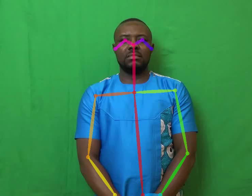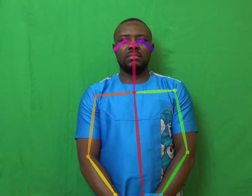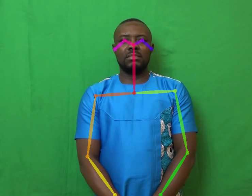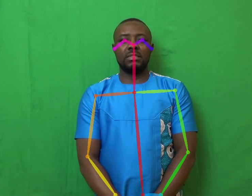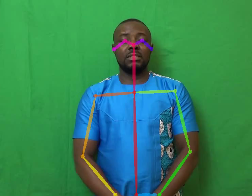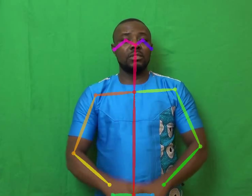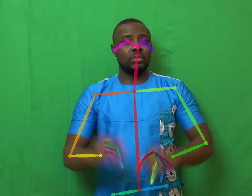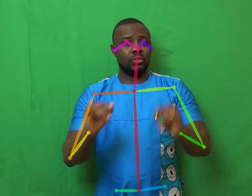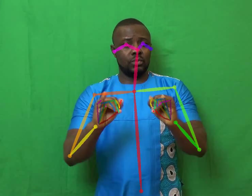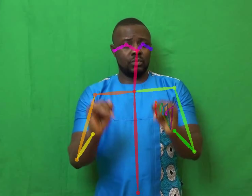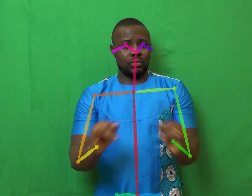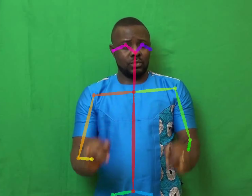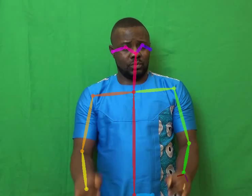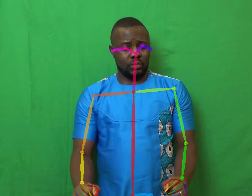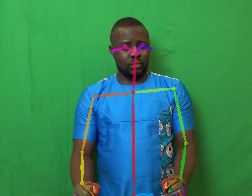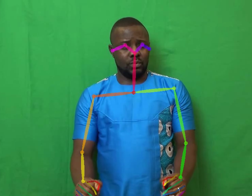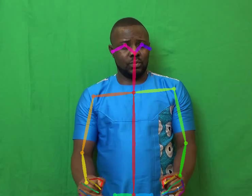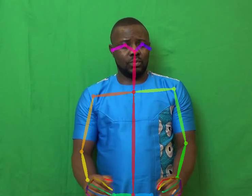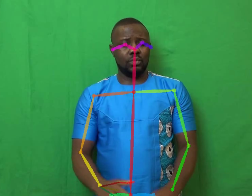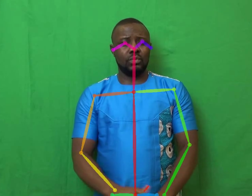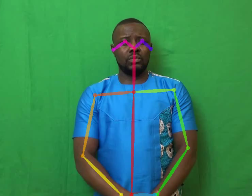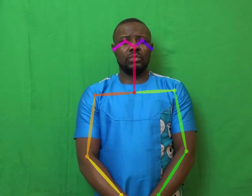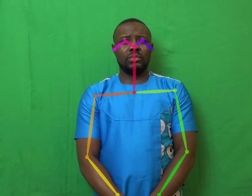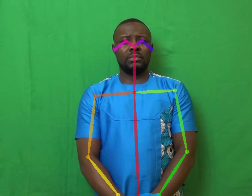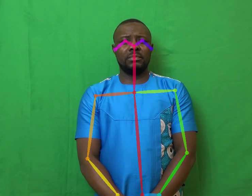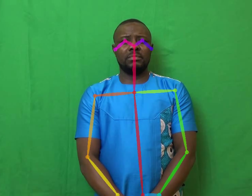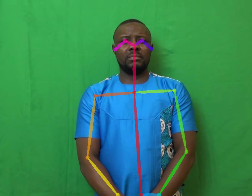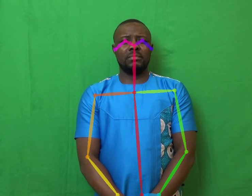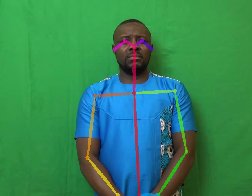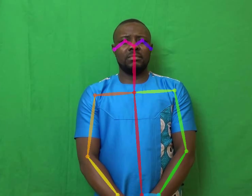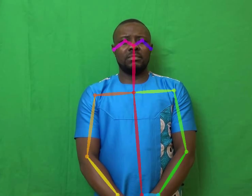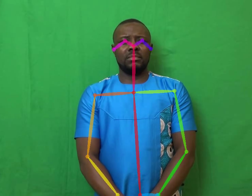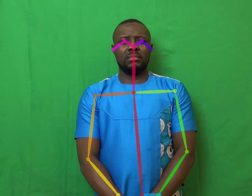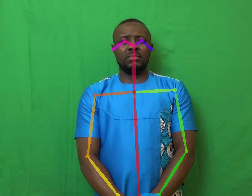juju